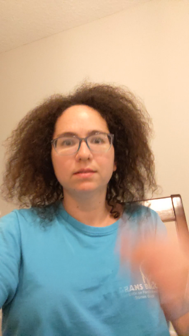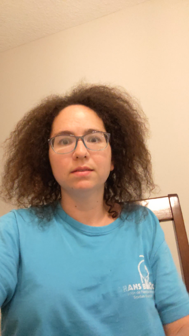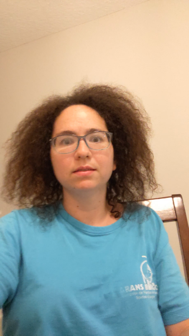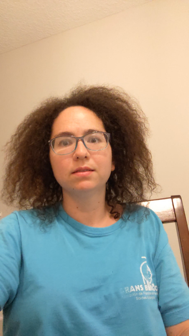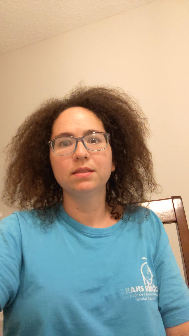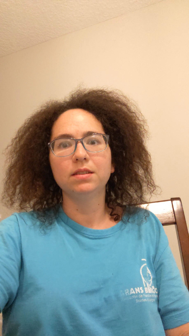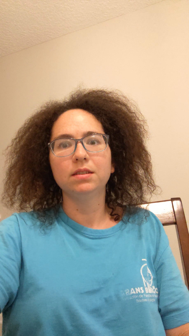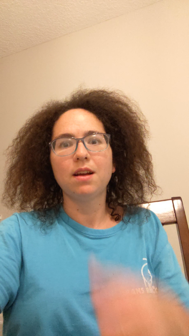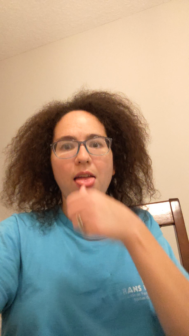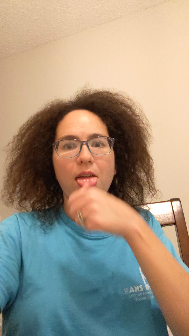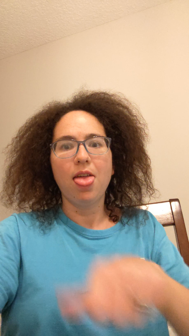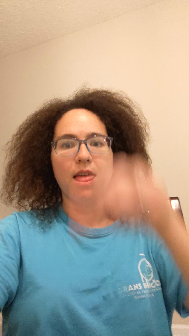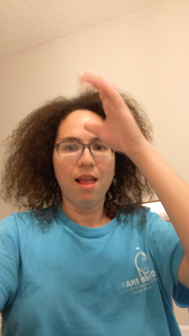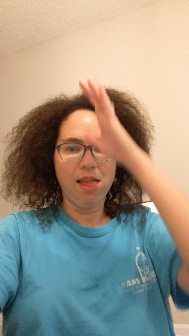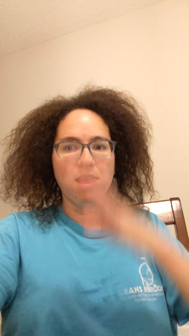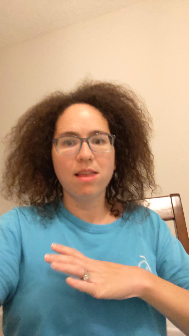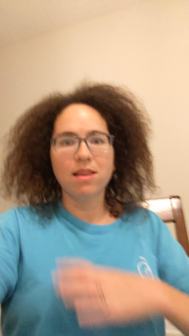mailman